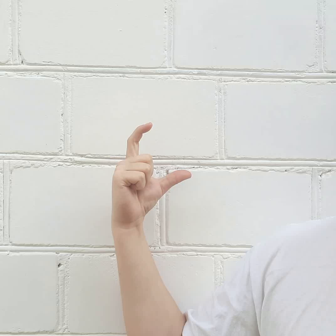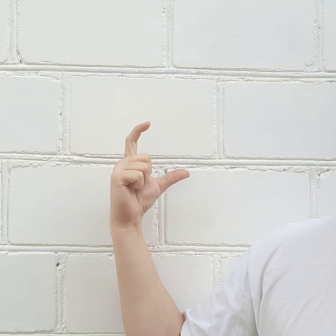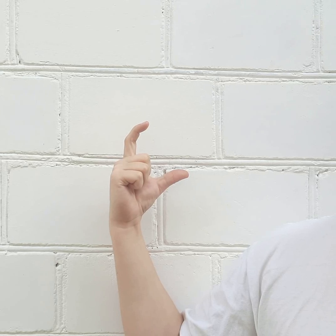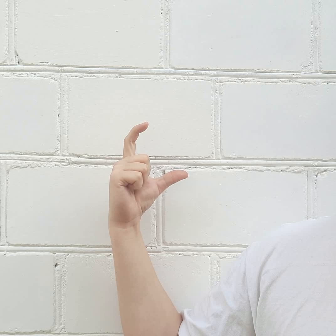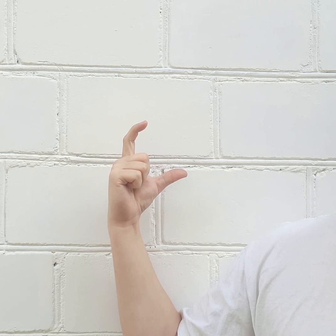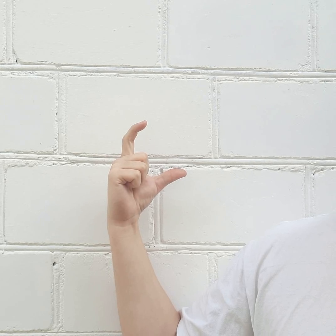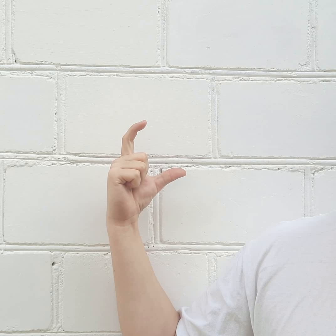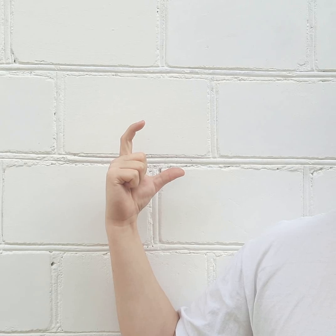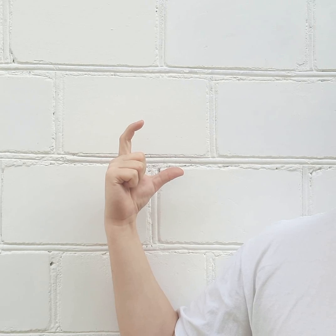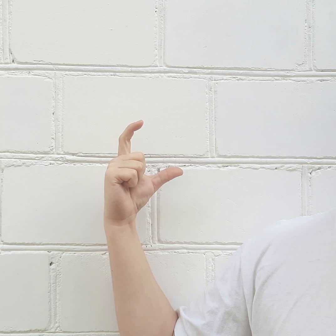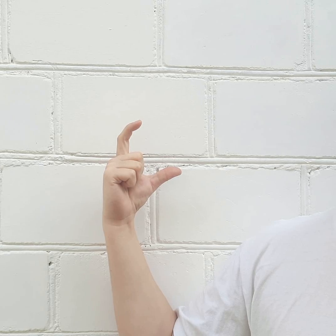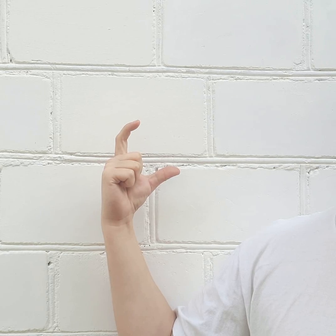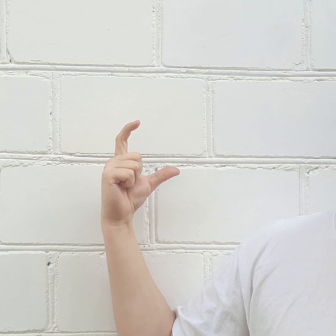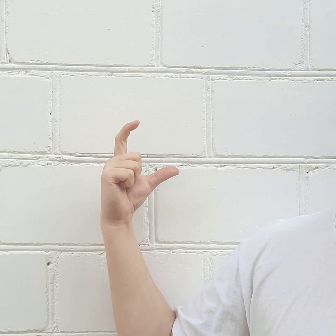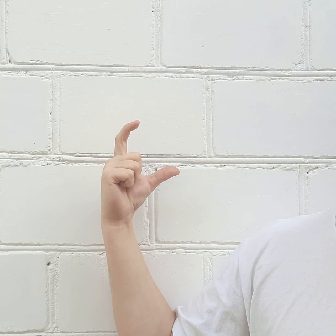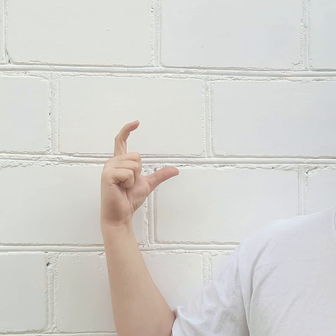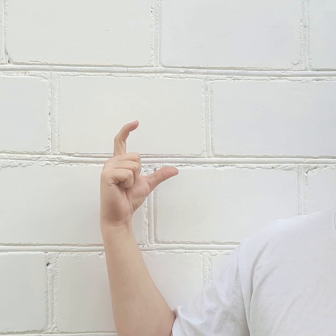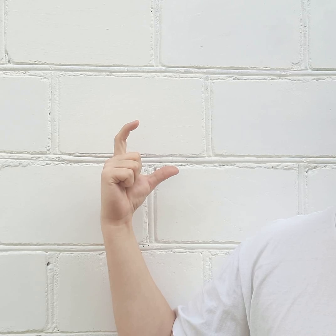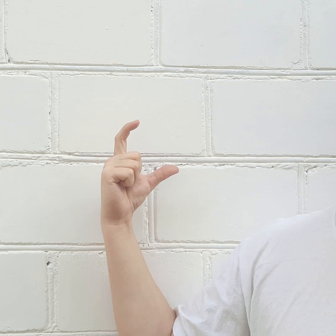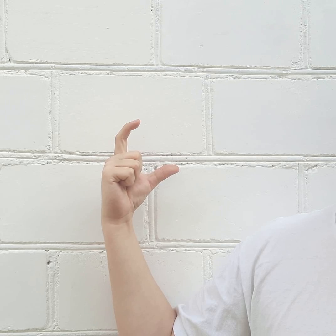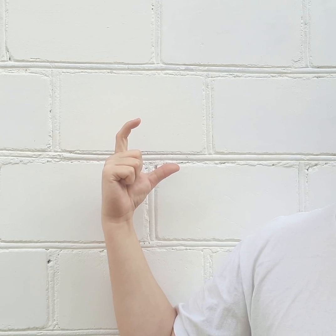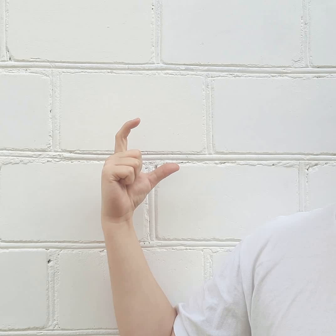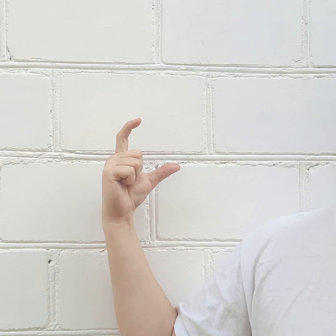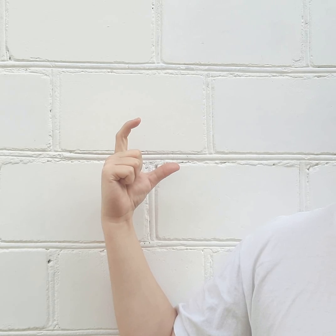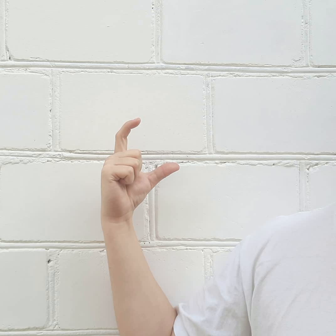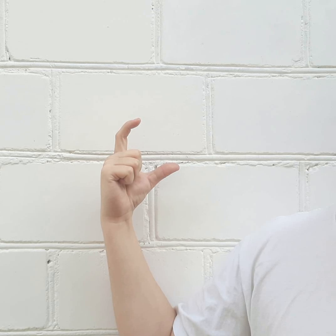Є